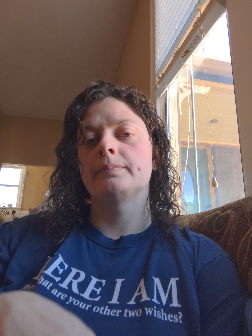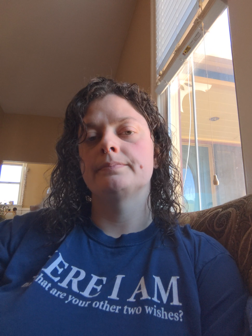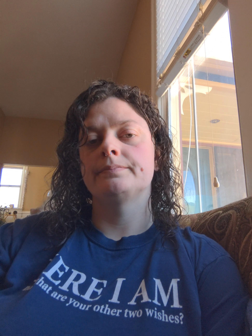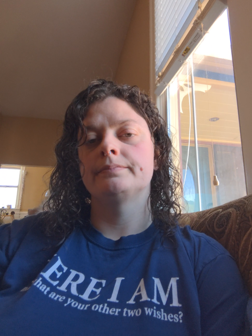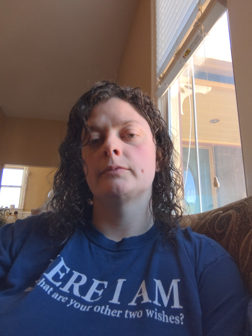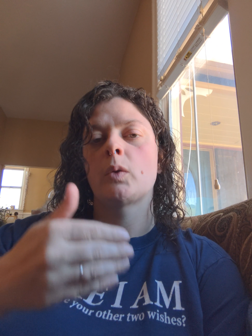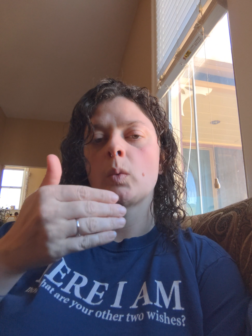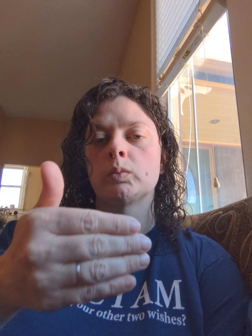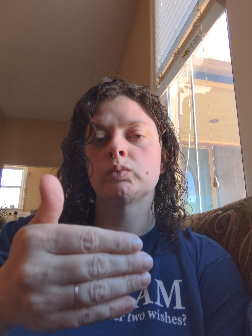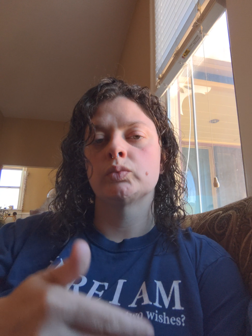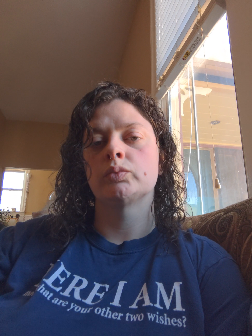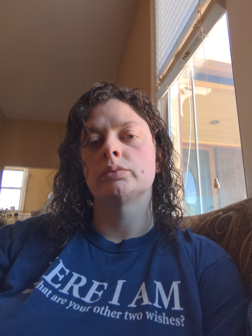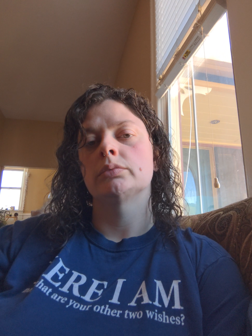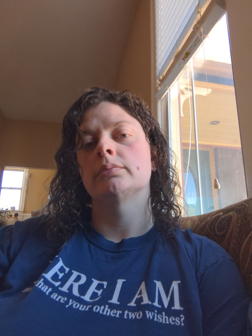close